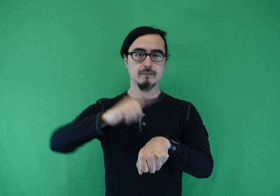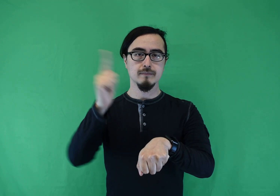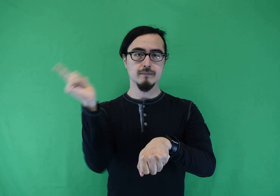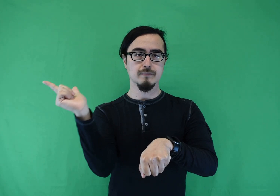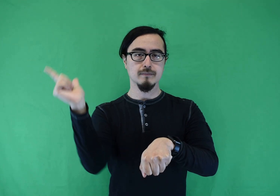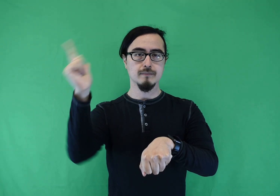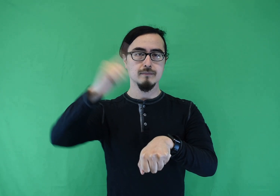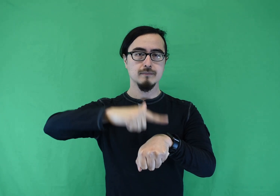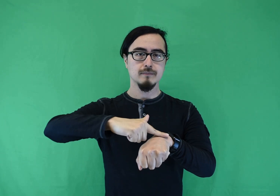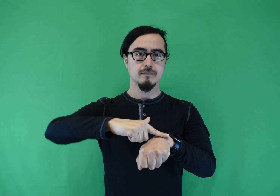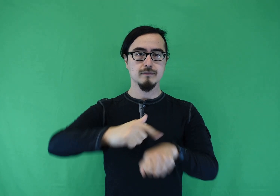hospital